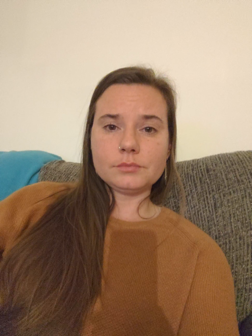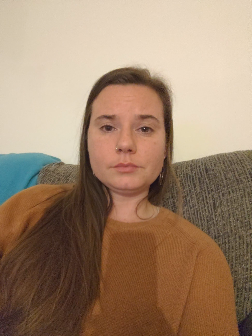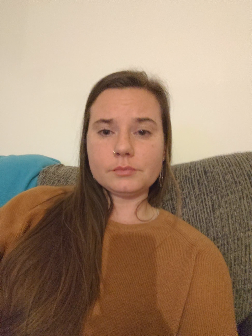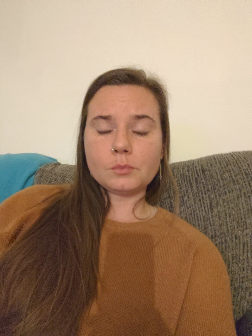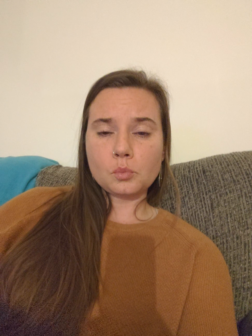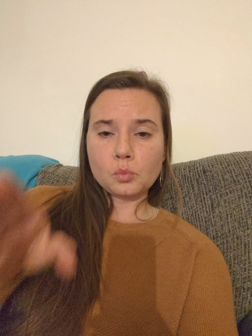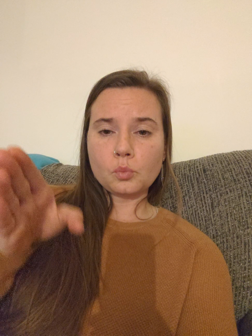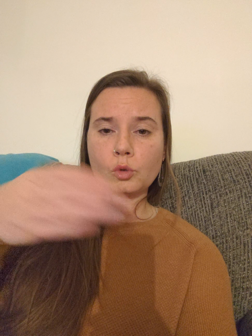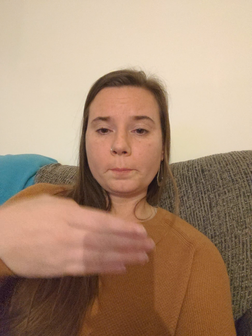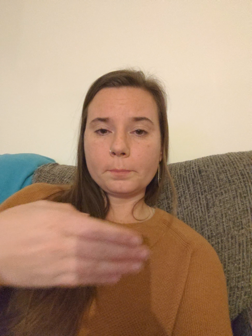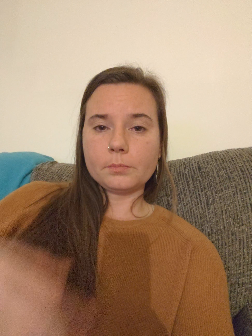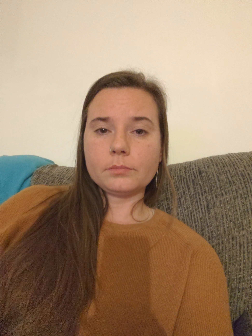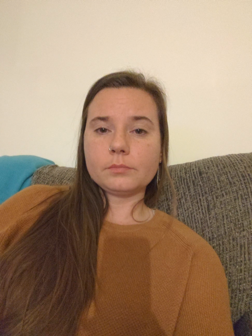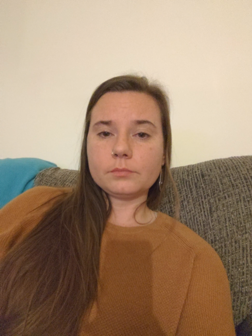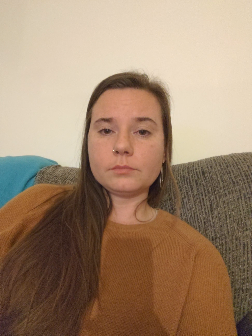room